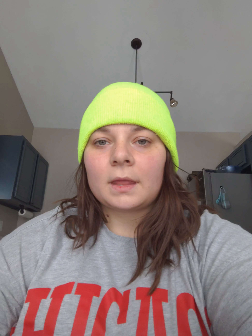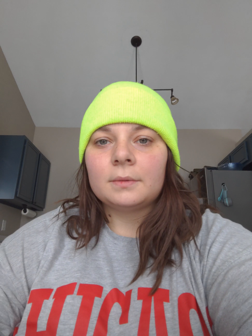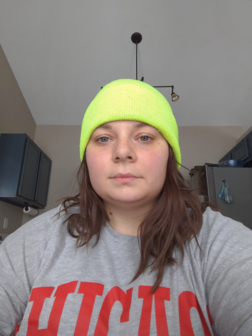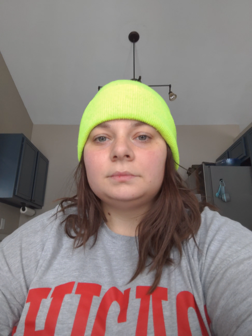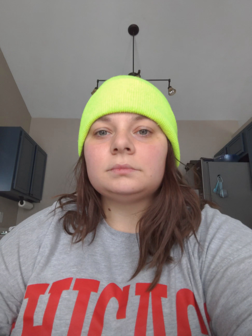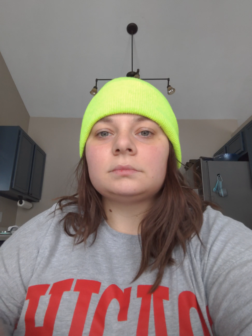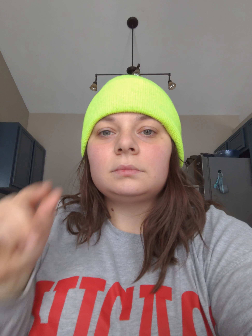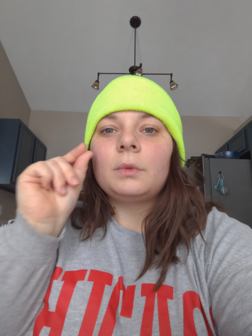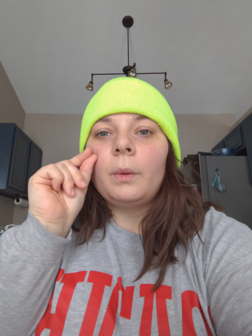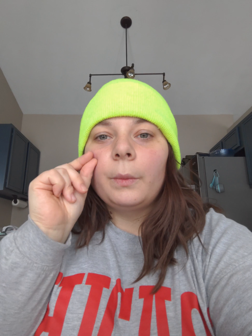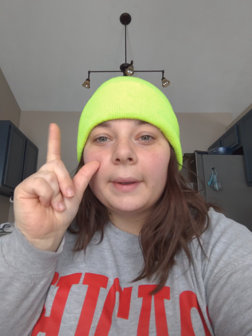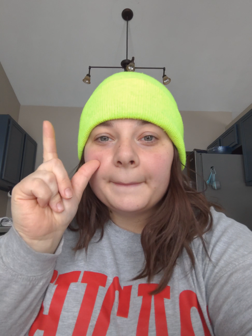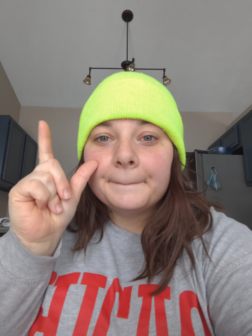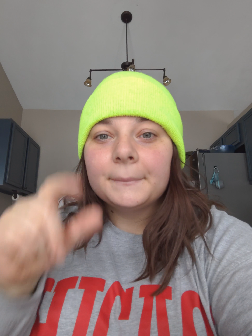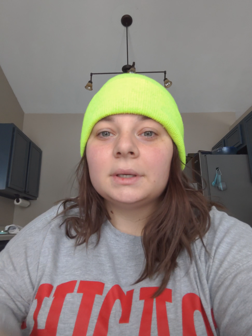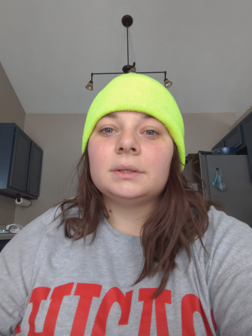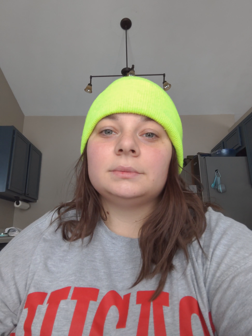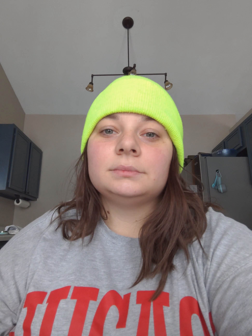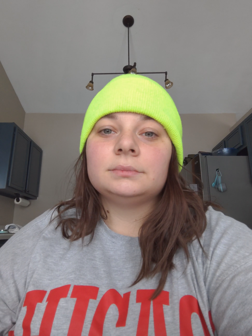wake